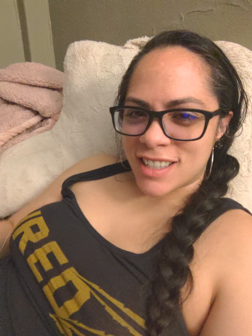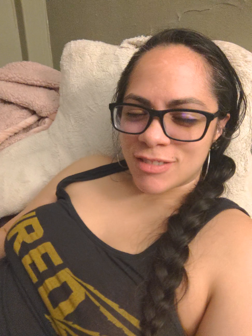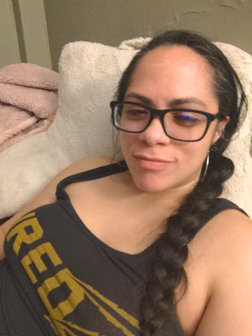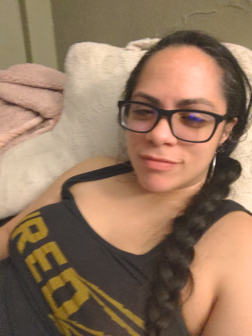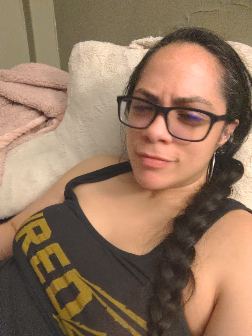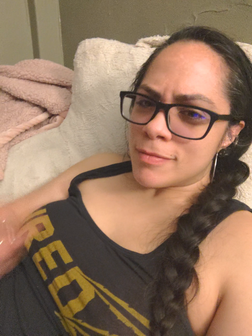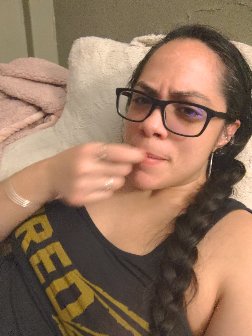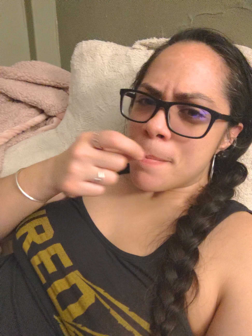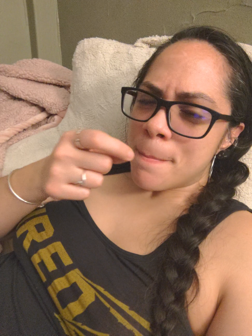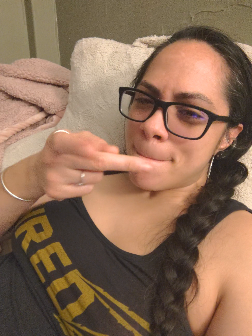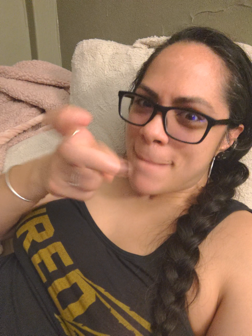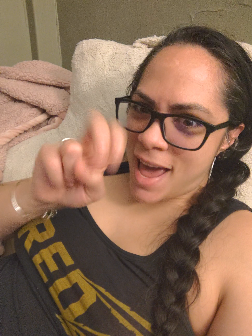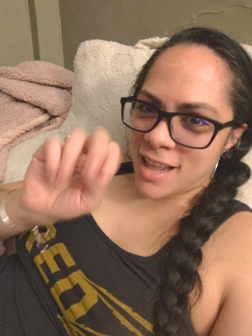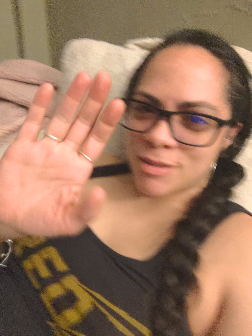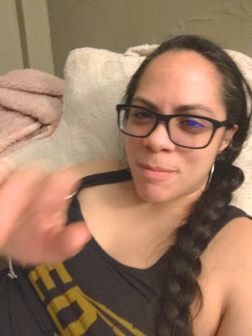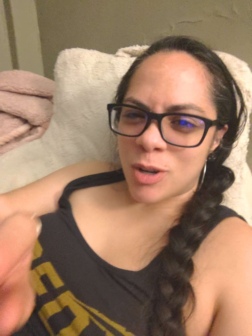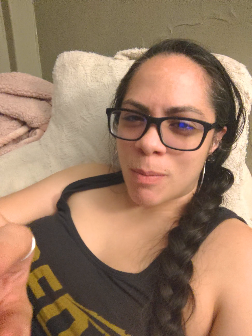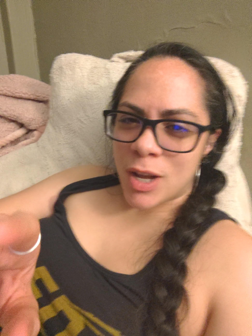pen